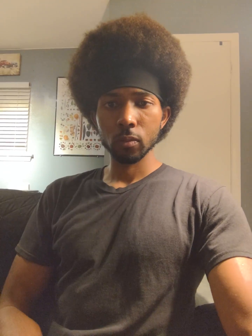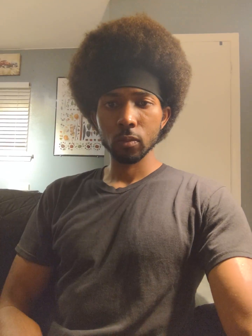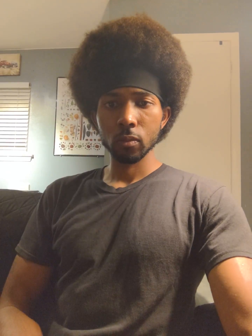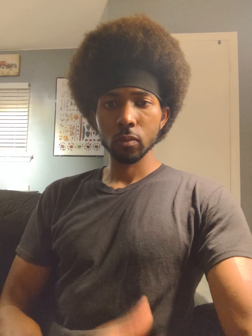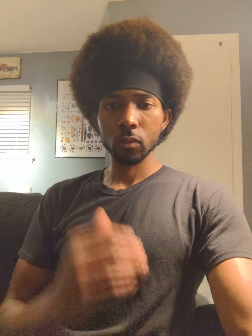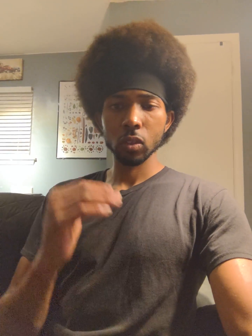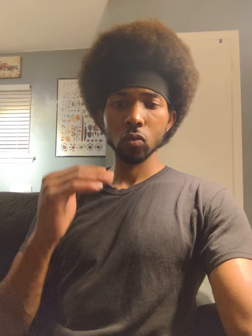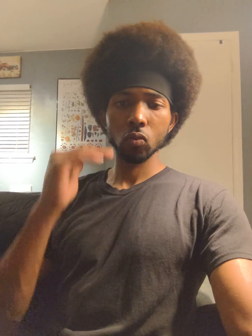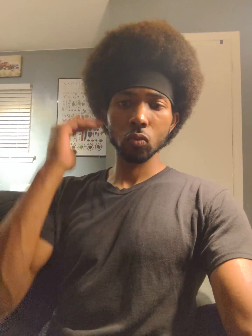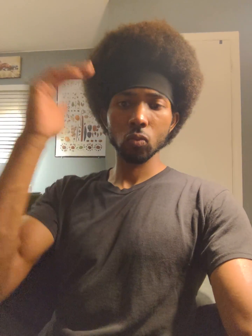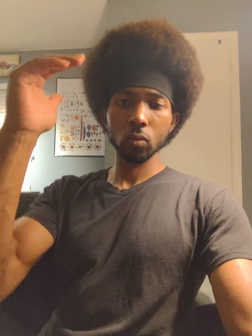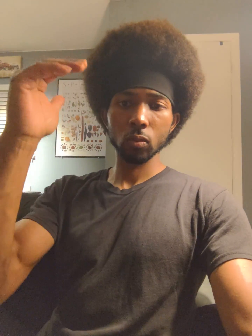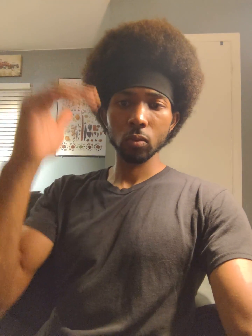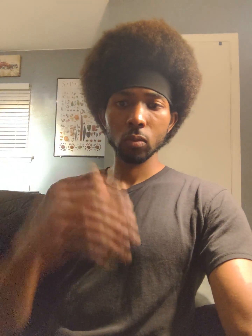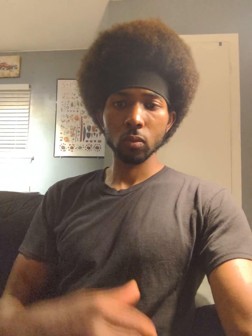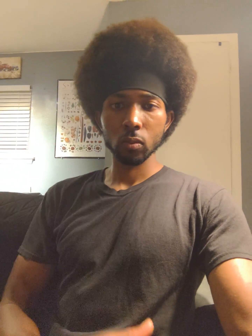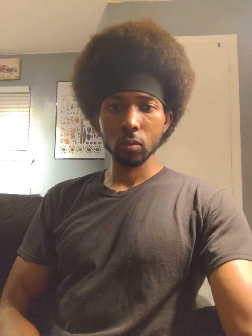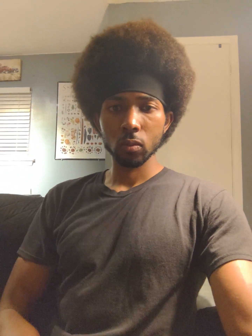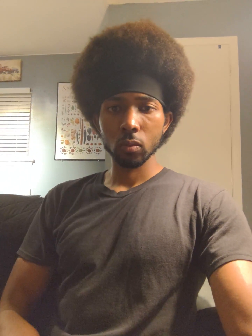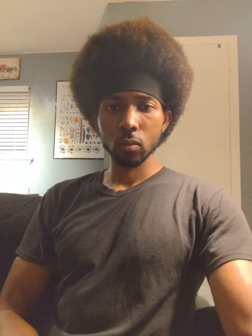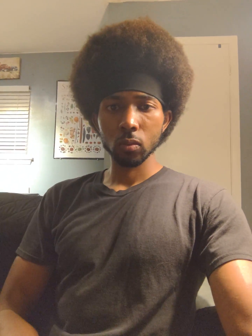big